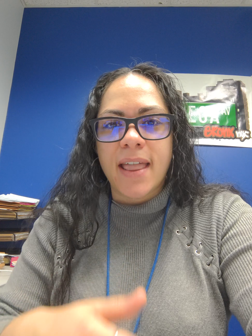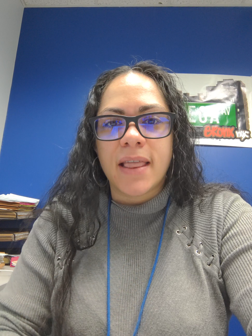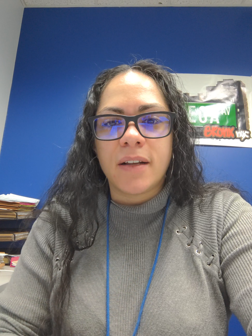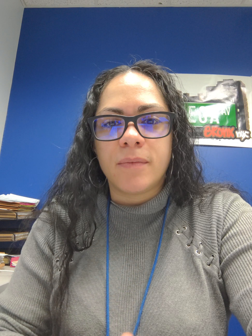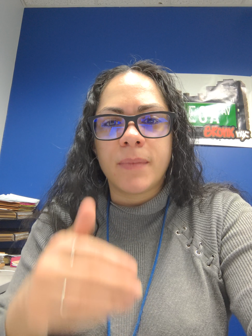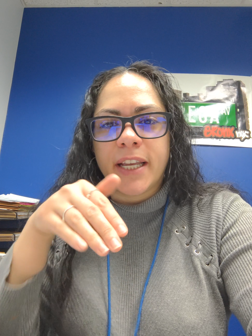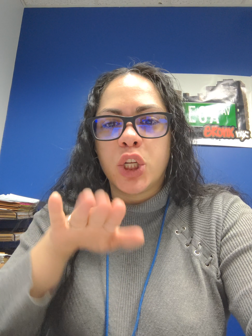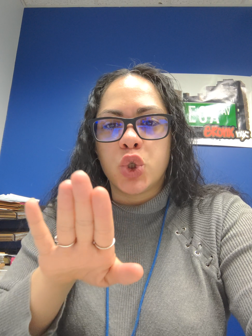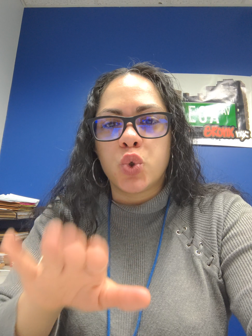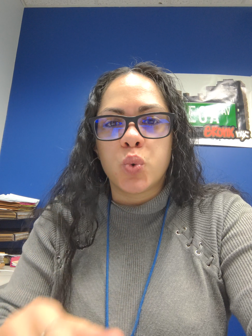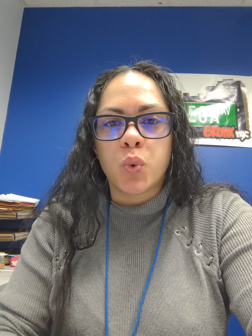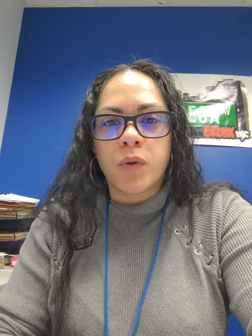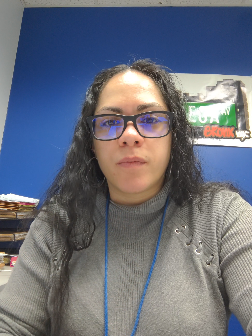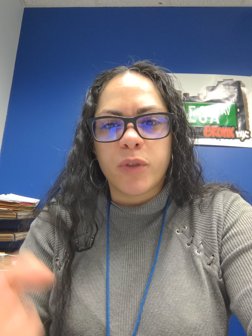into